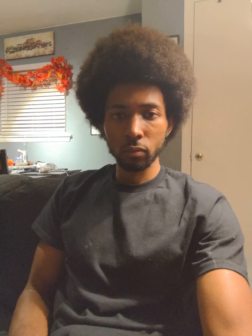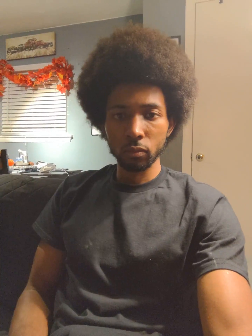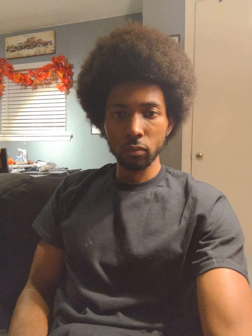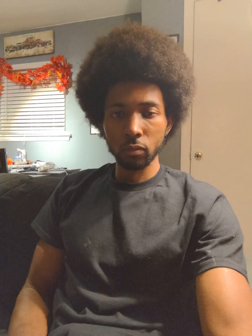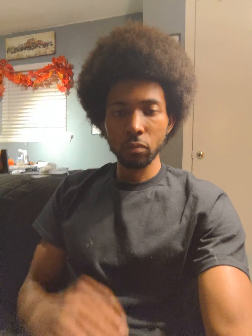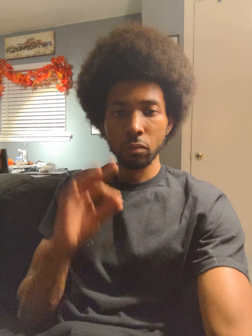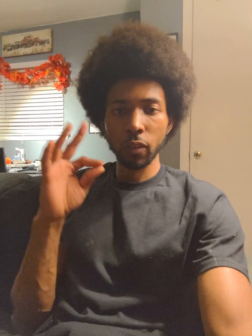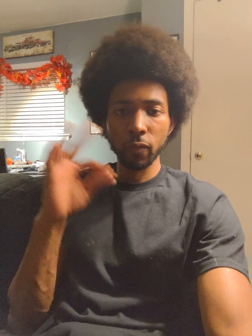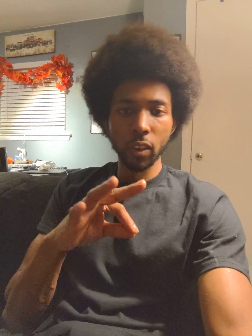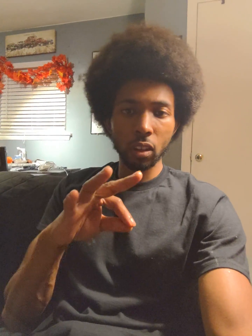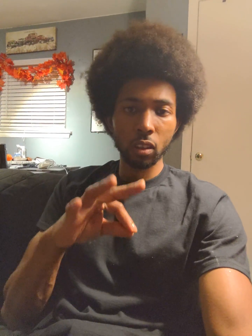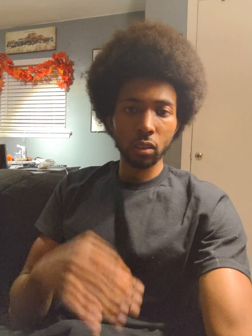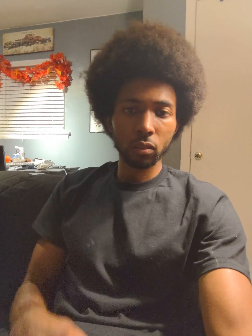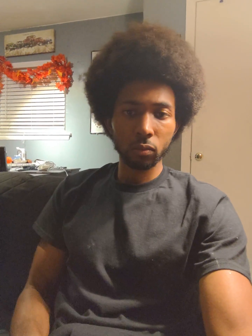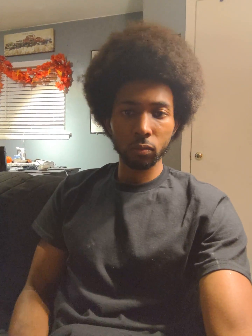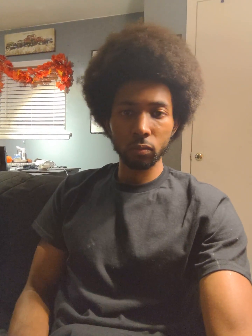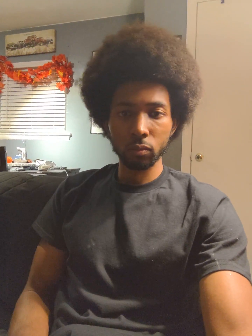fit